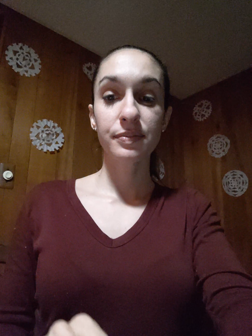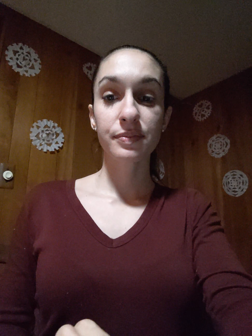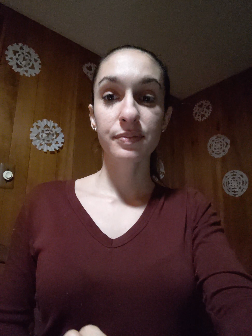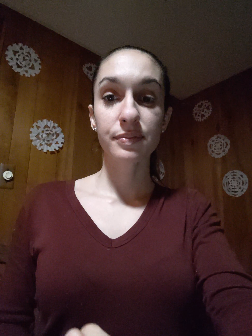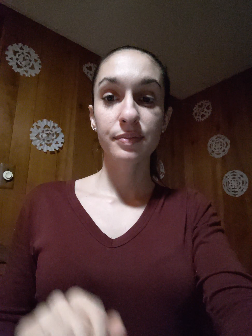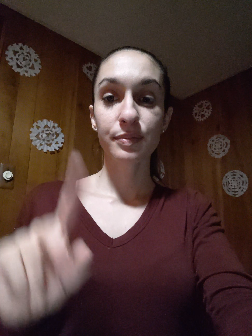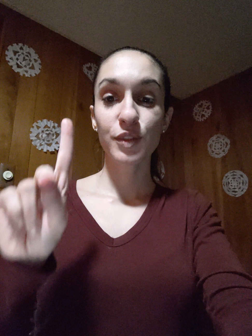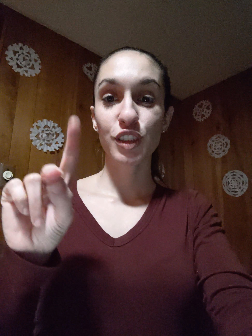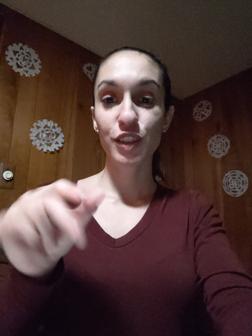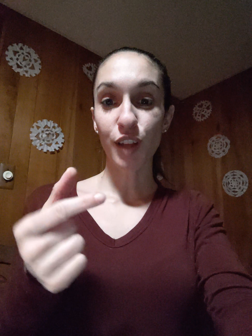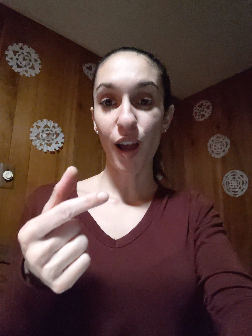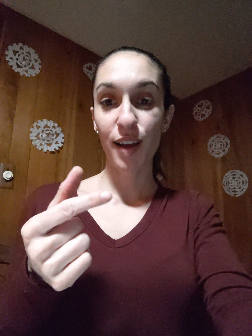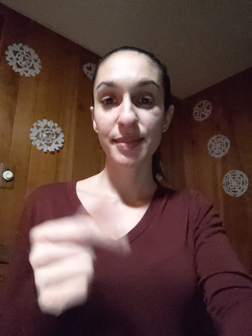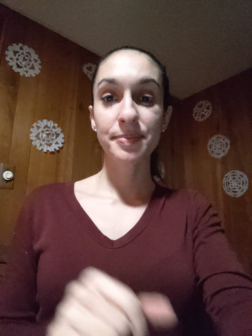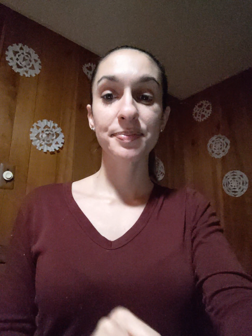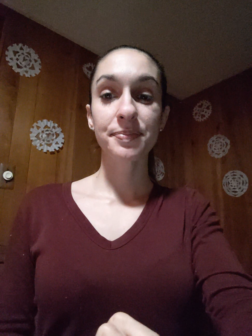dog